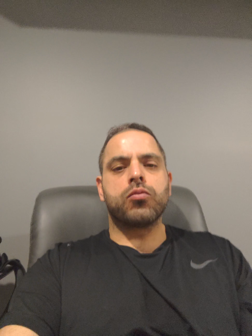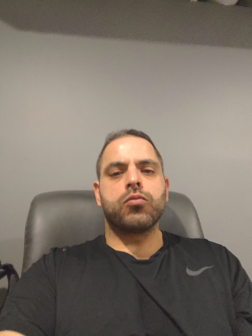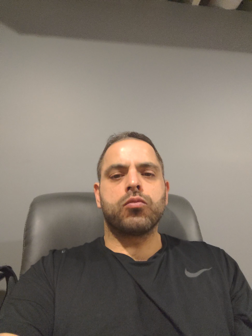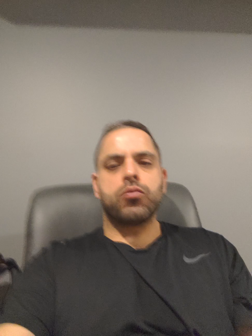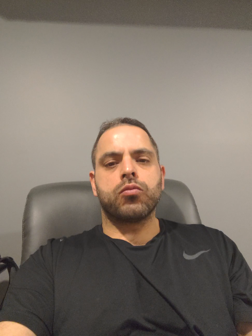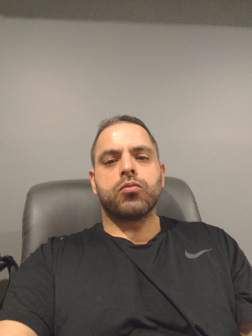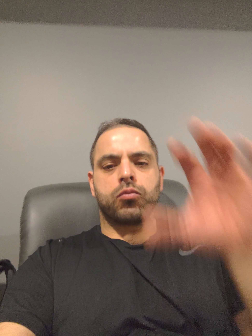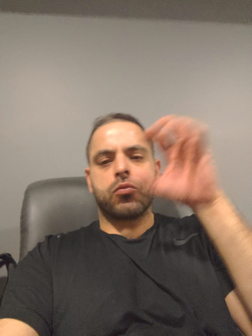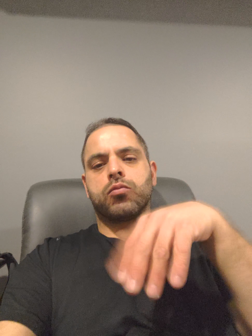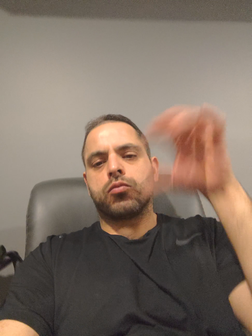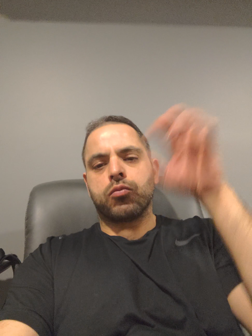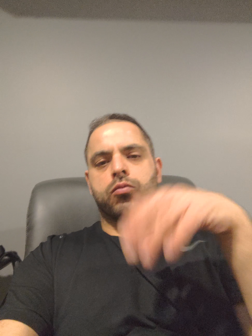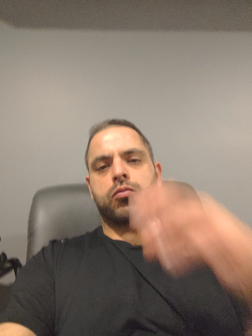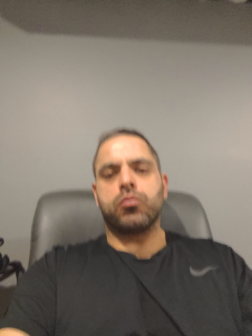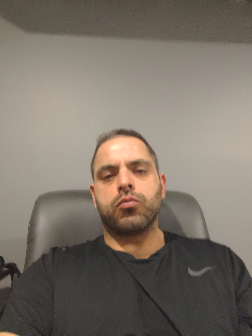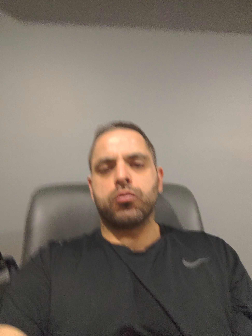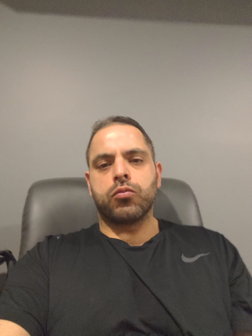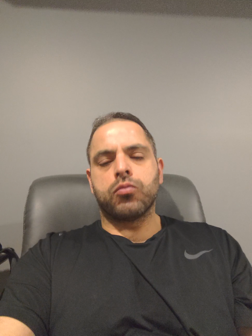rain